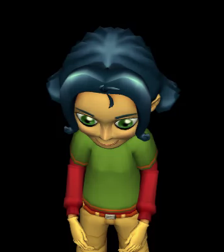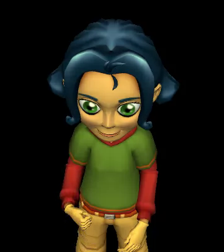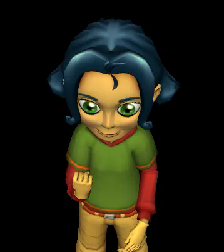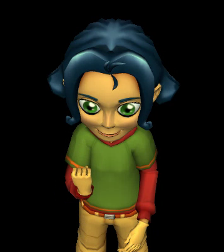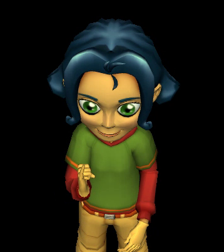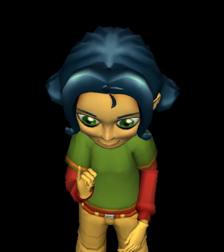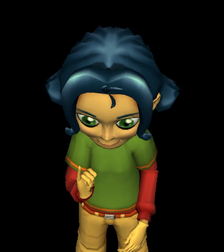إذا